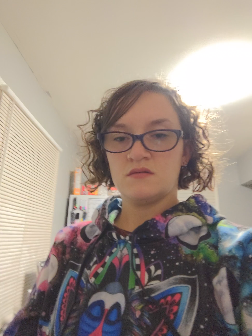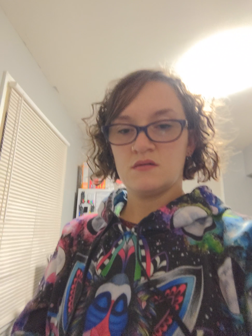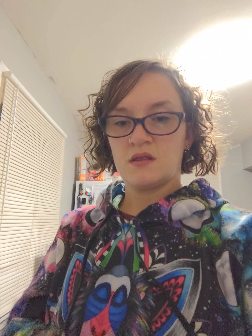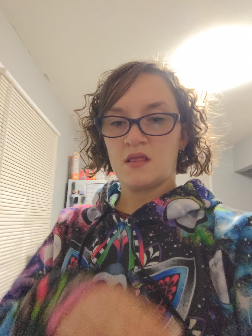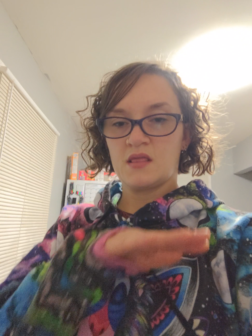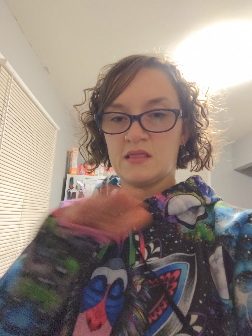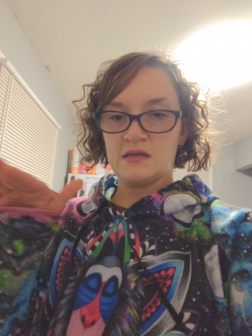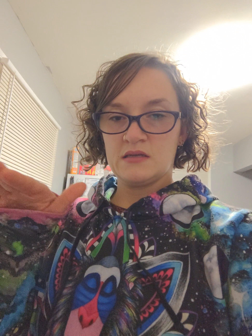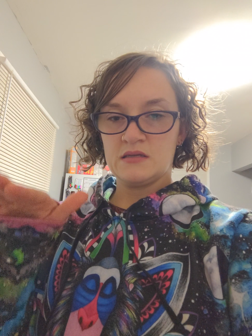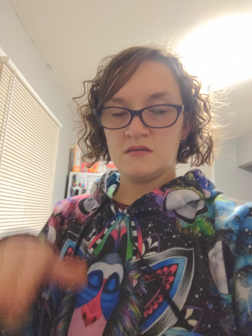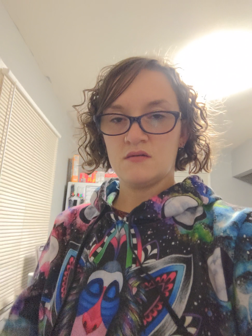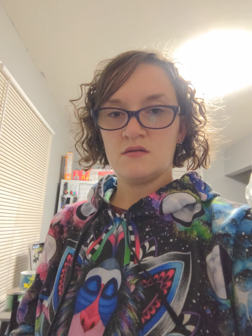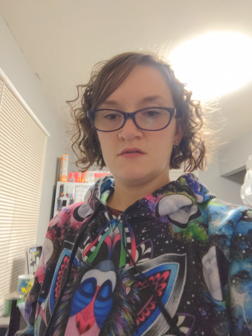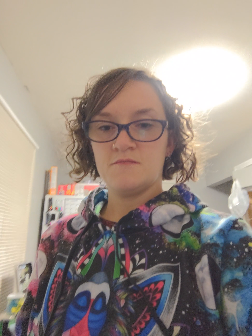clean